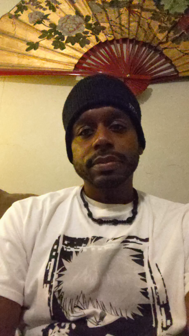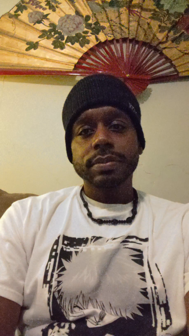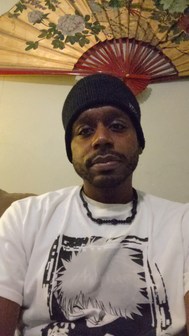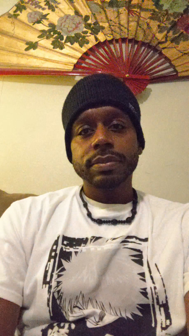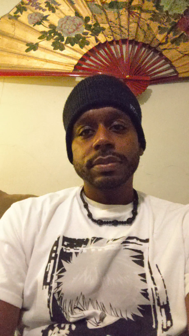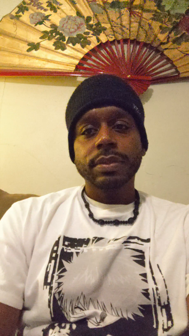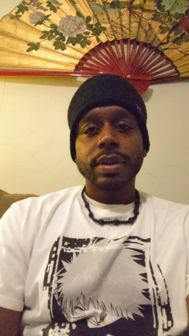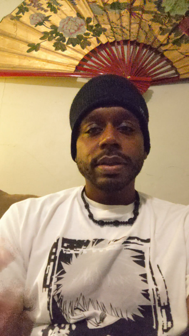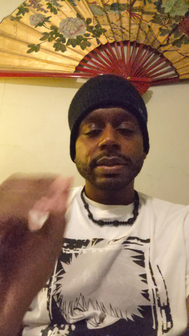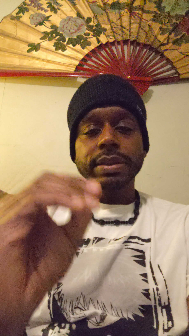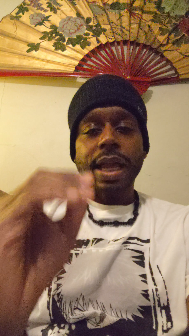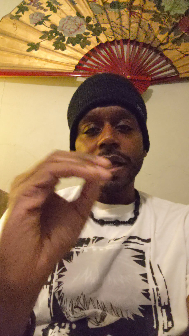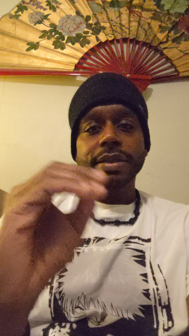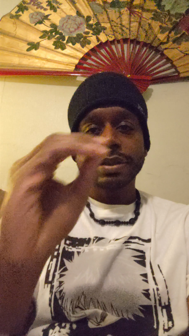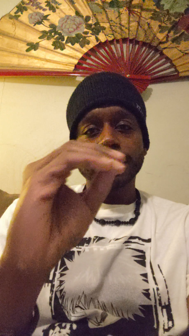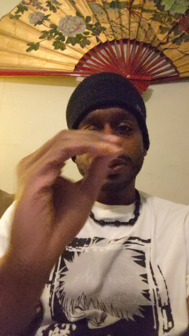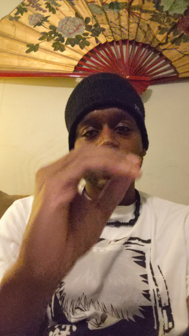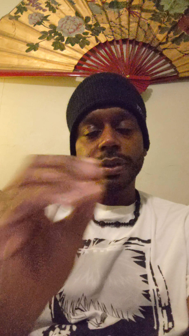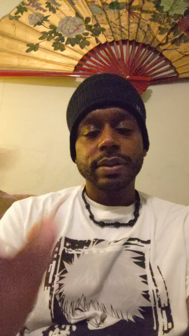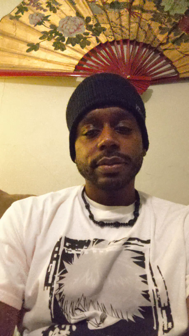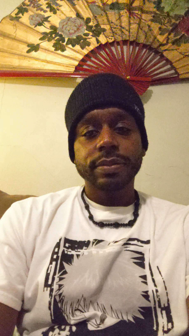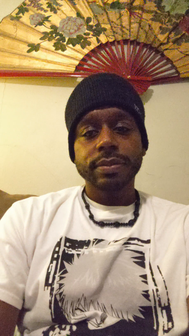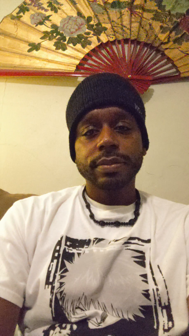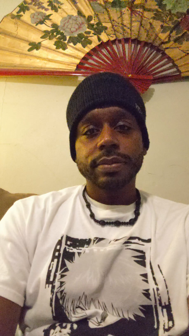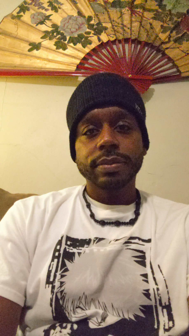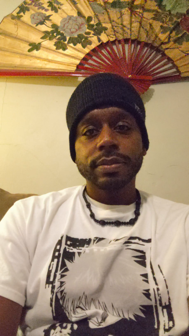dinosaur